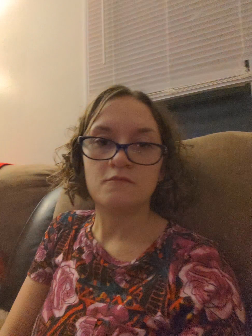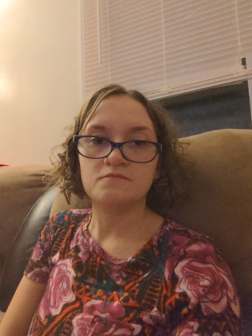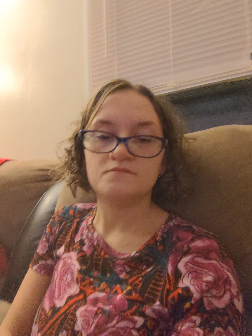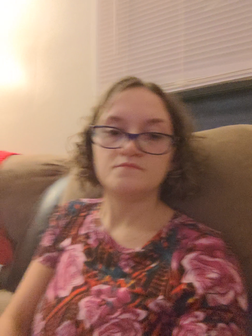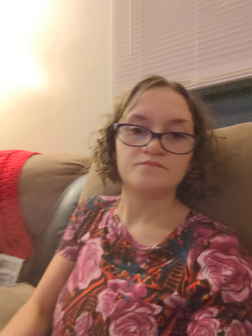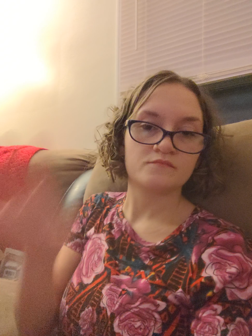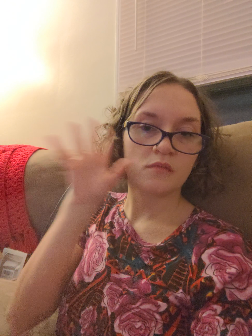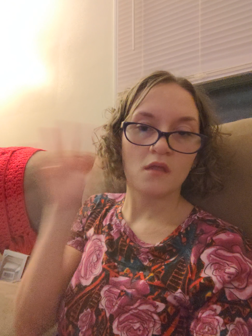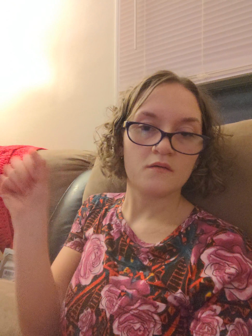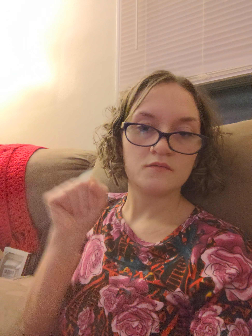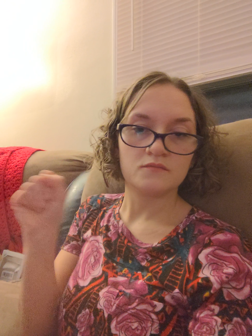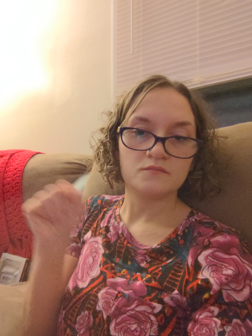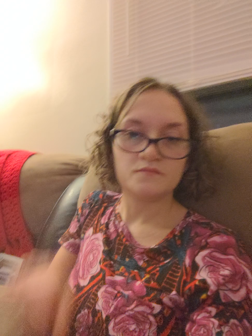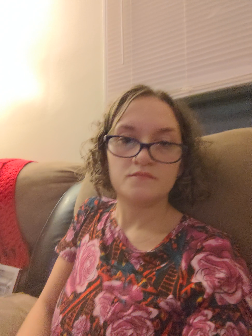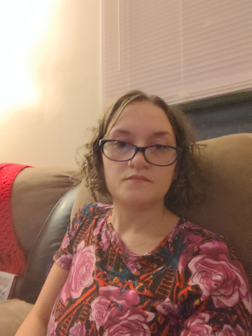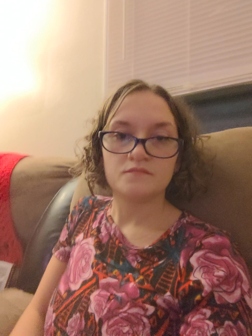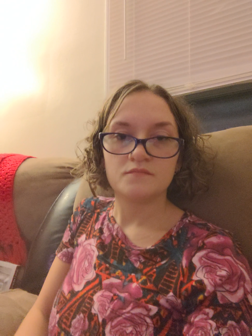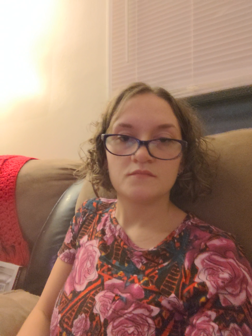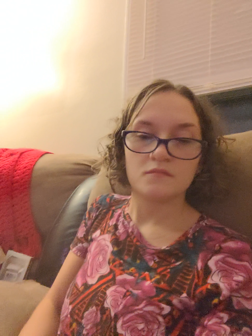loud